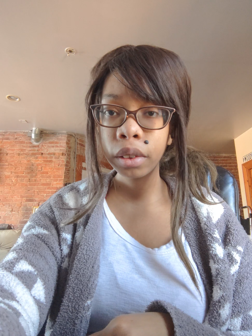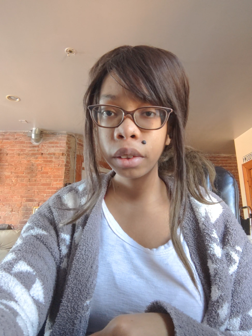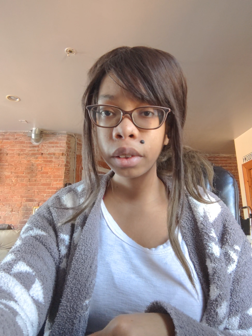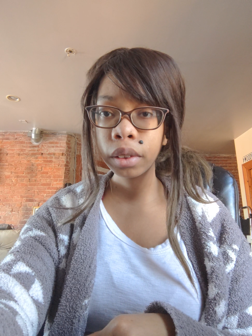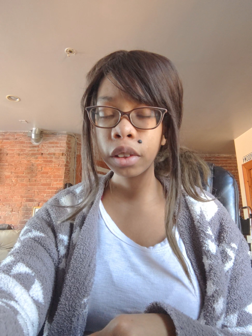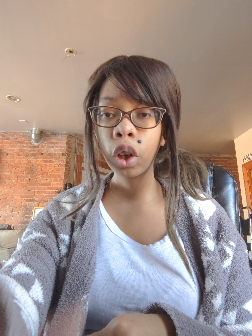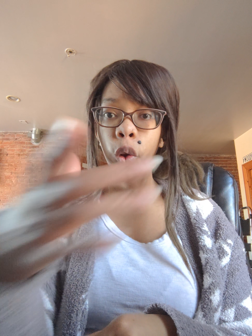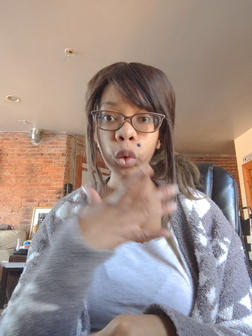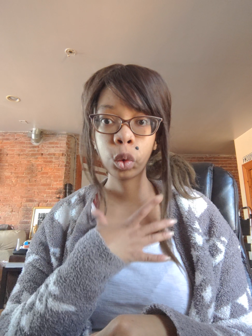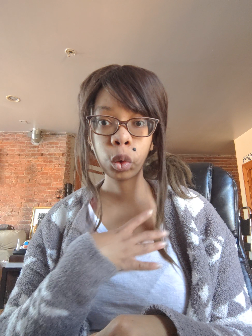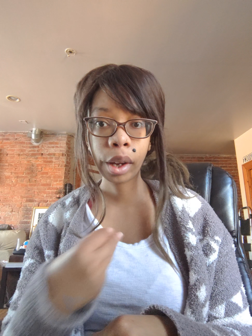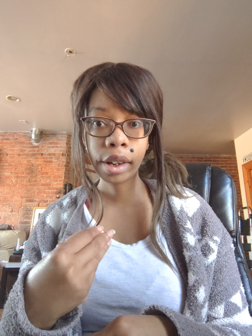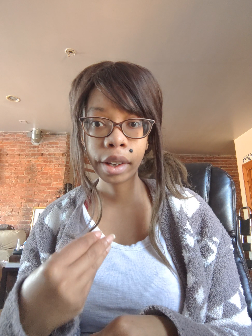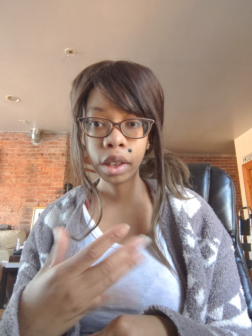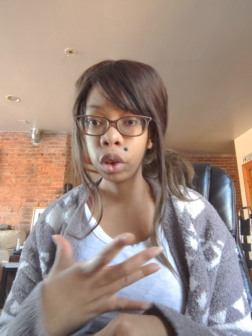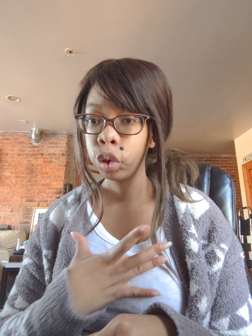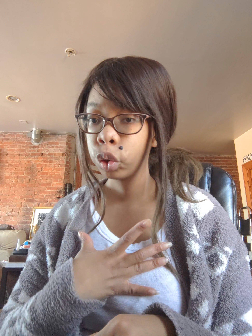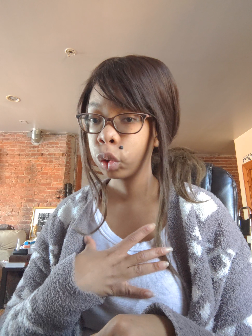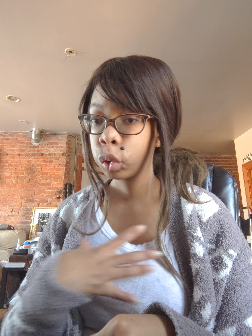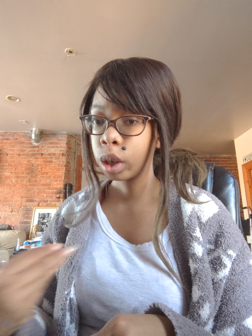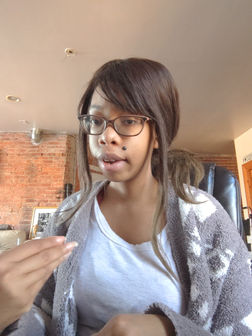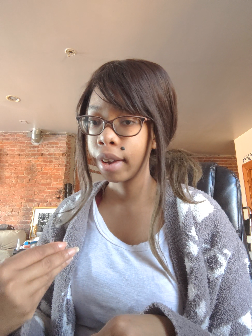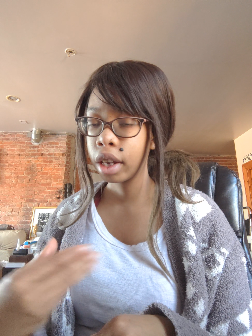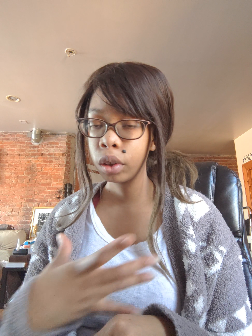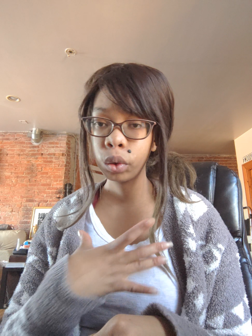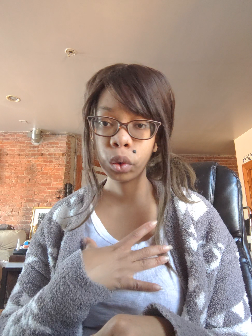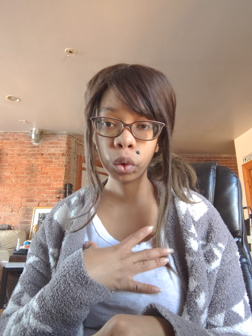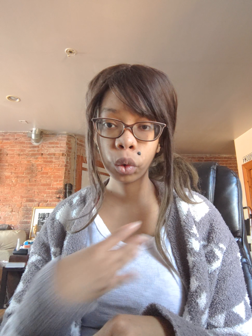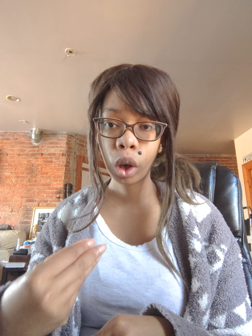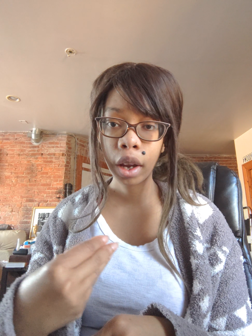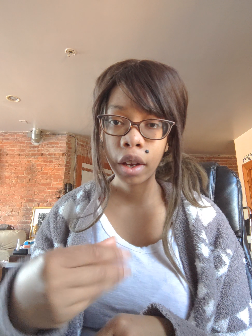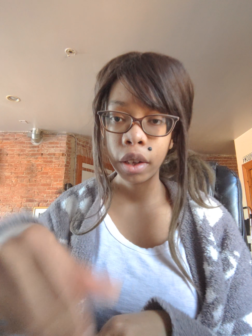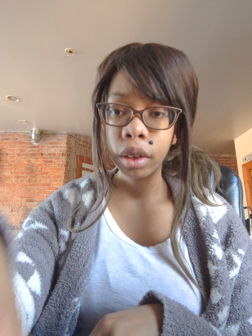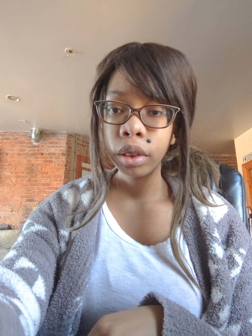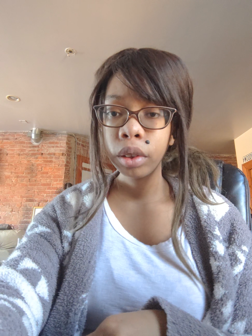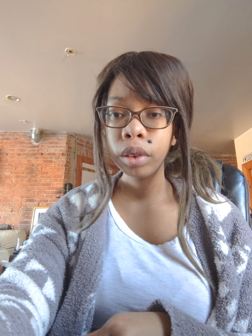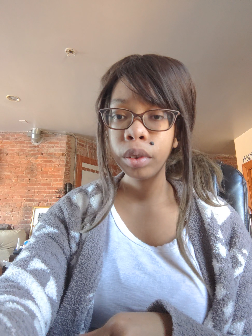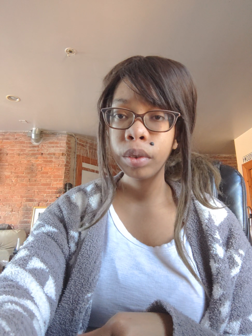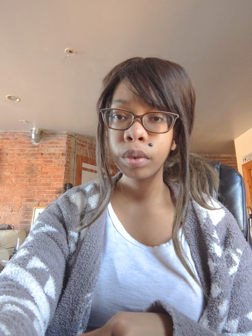white